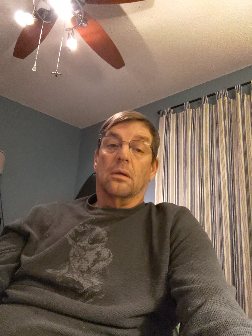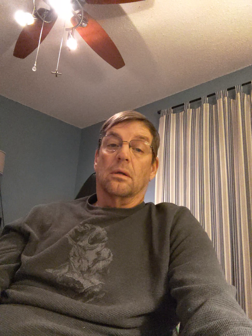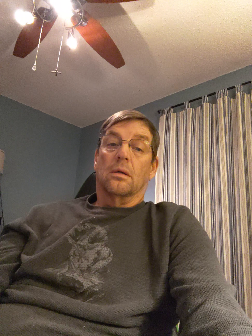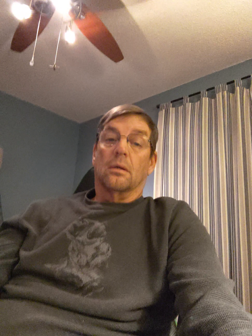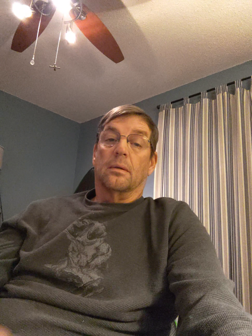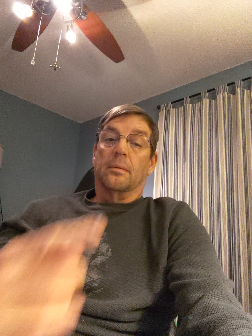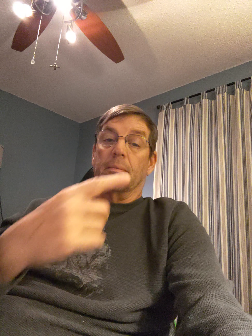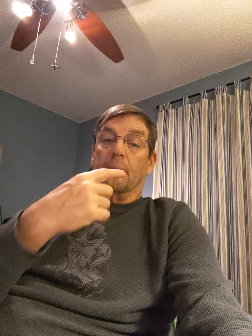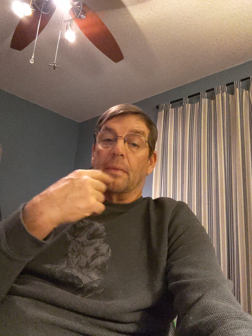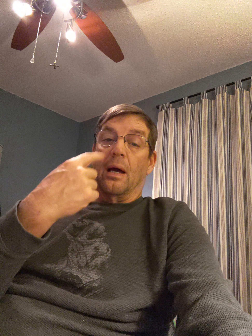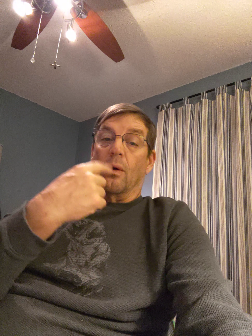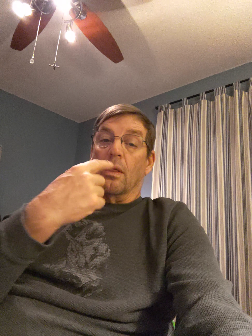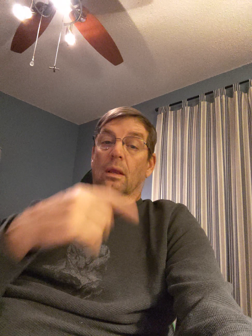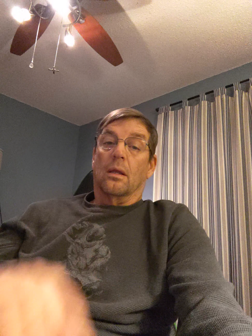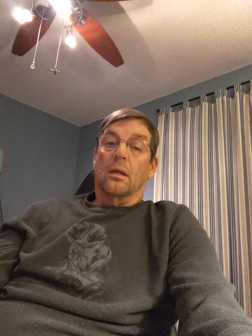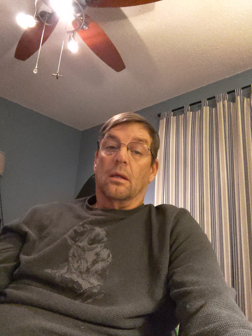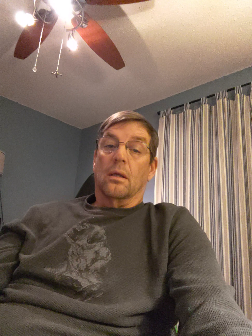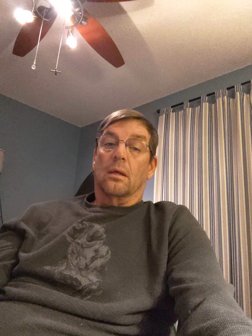mouth